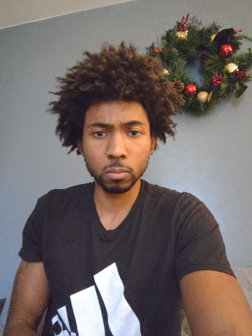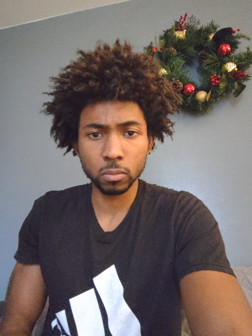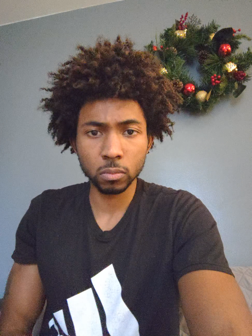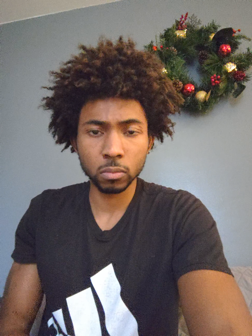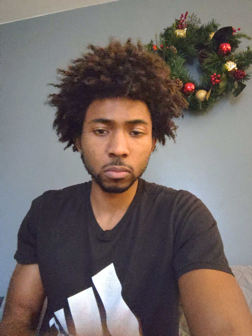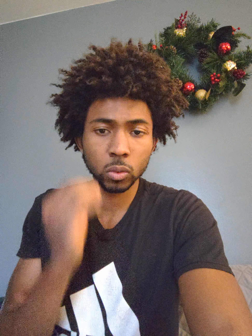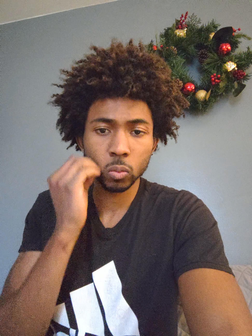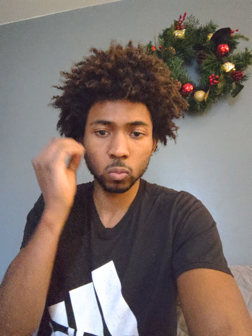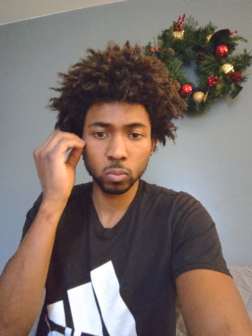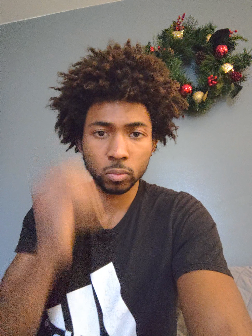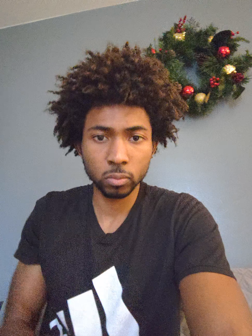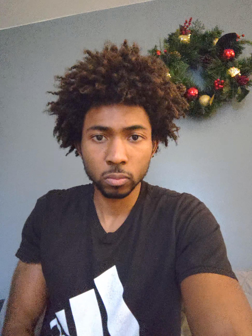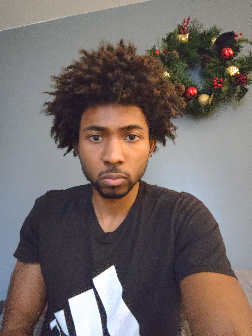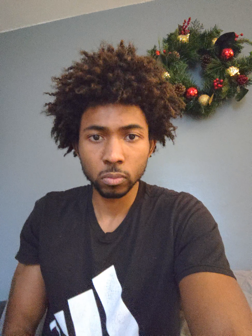home